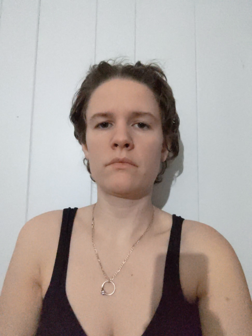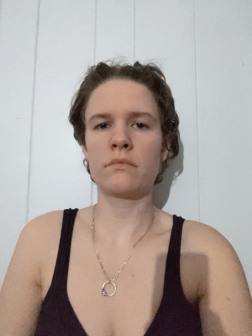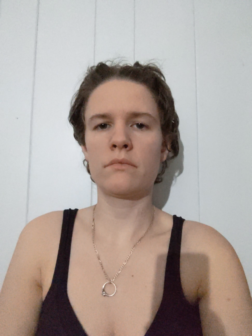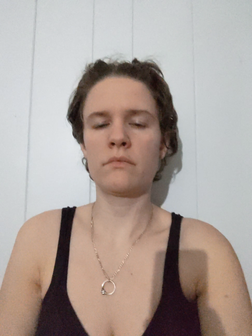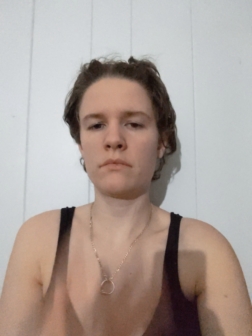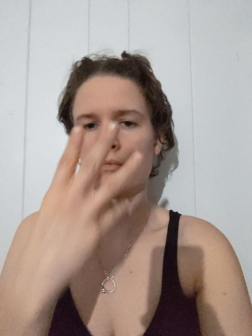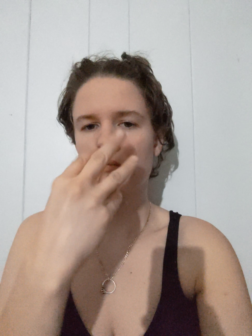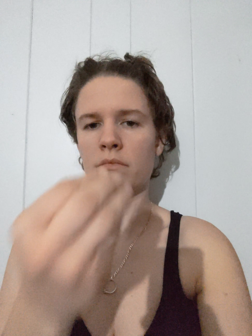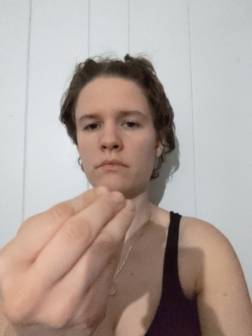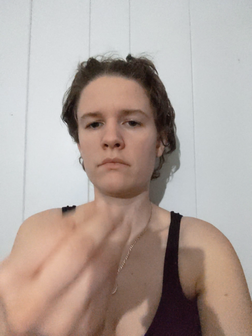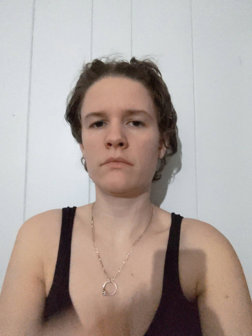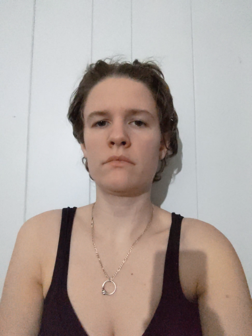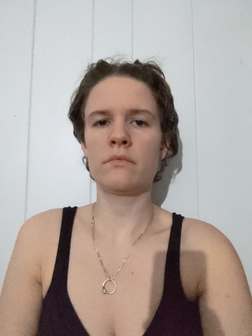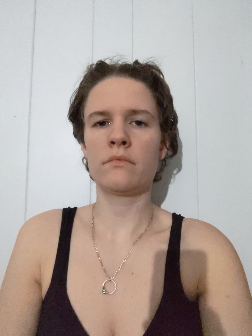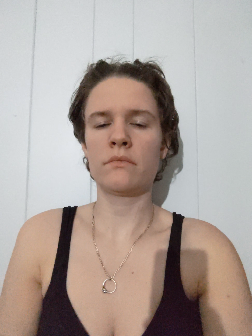wolf